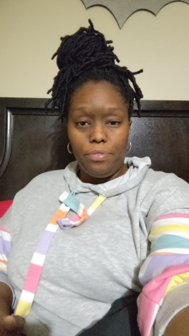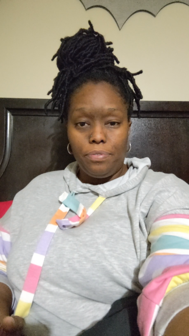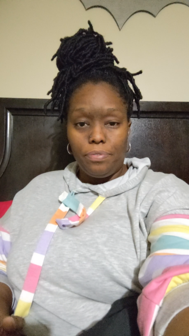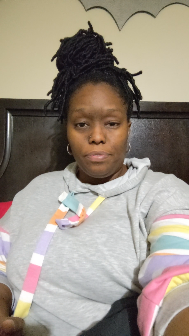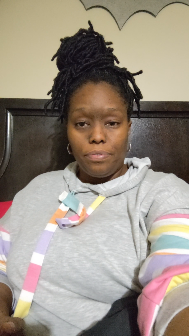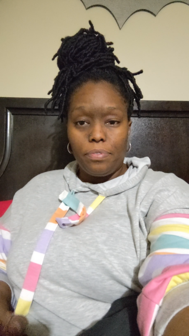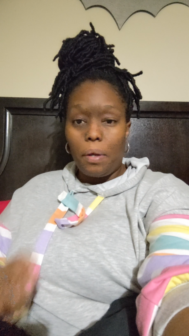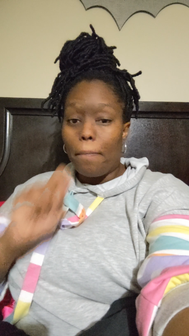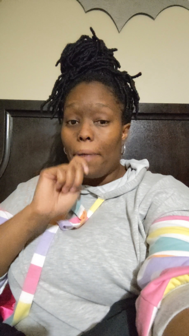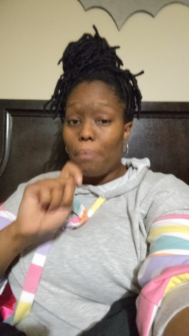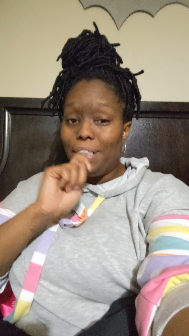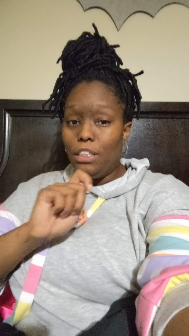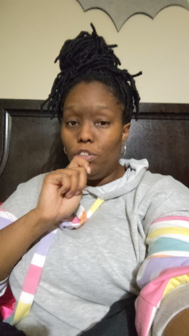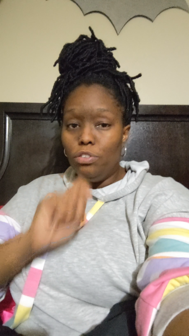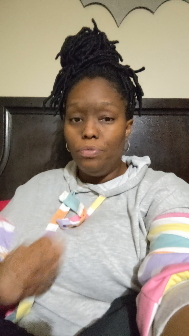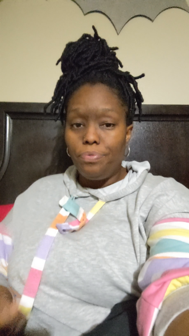popsicle